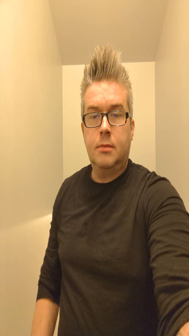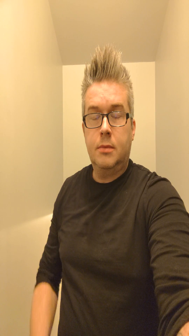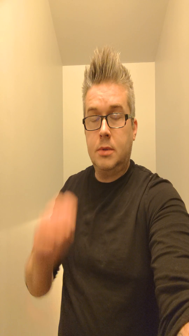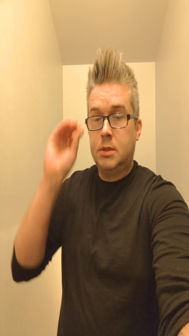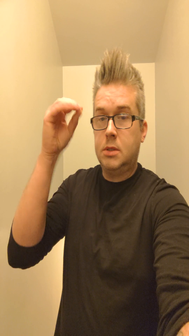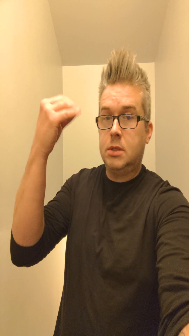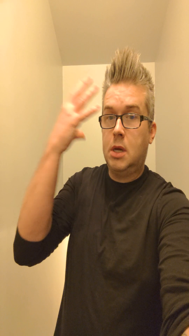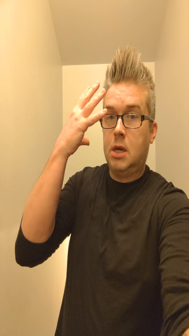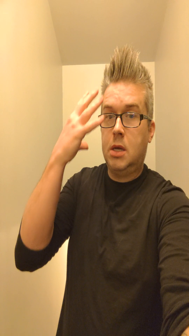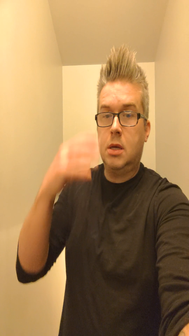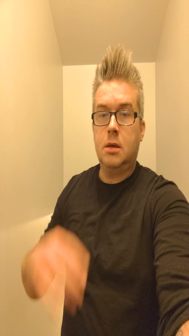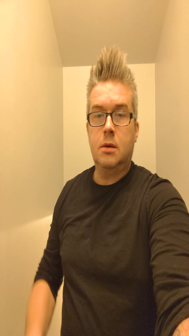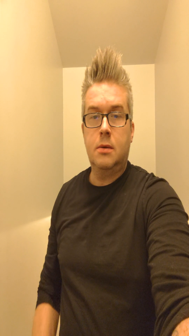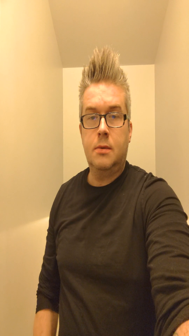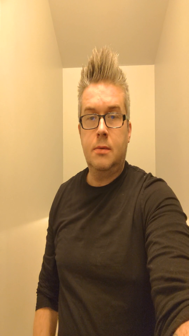sun